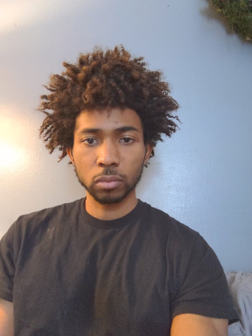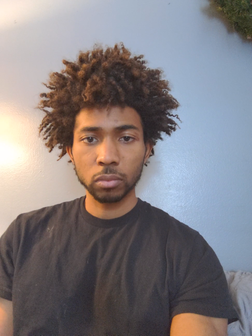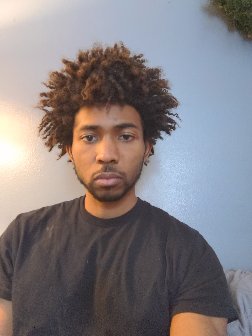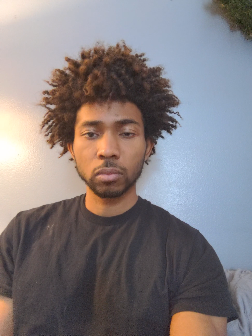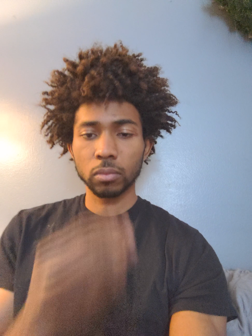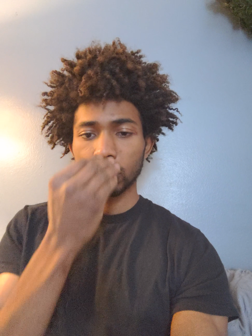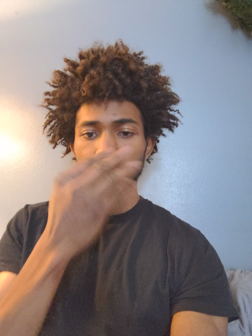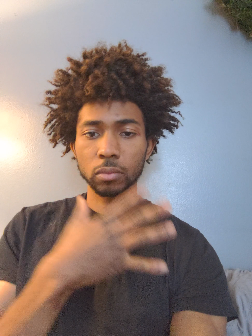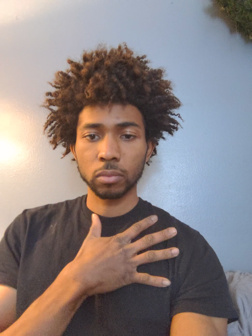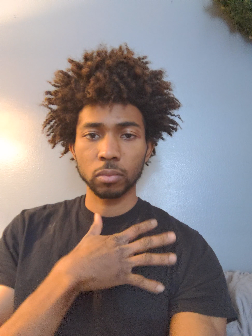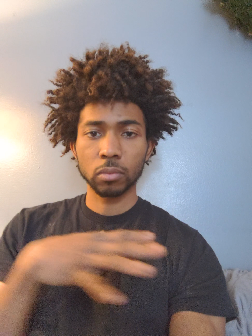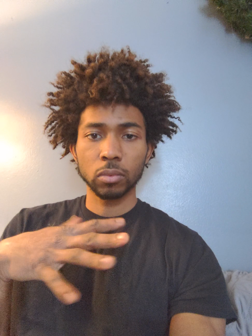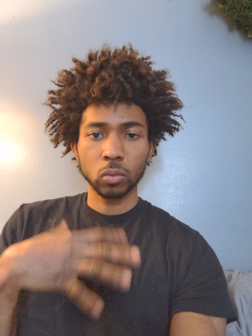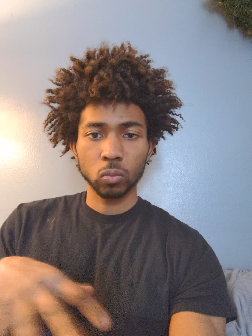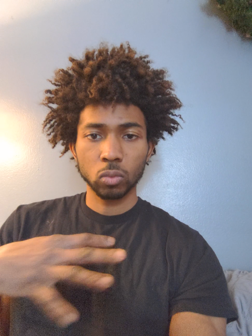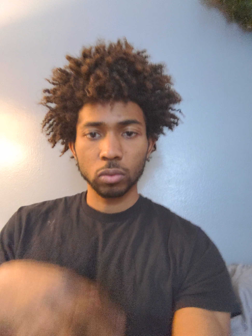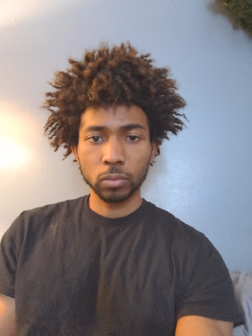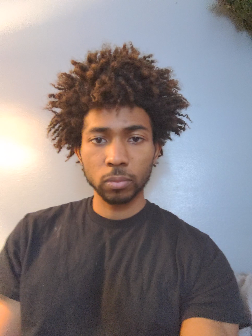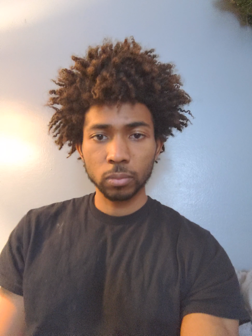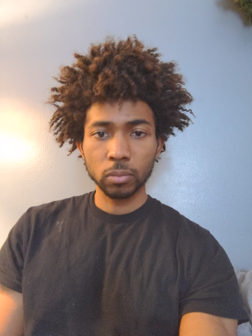pajamas